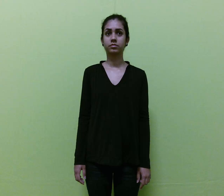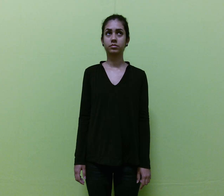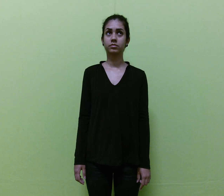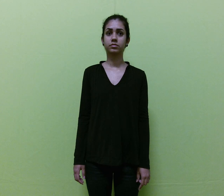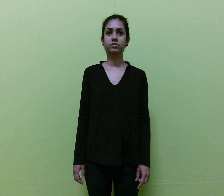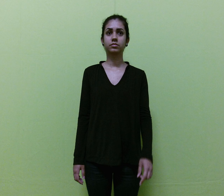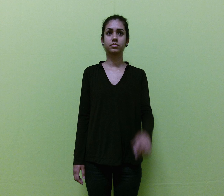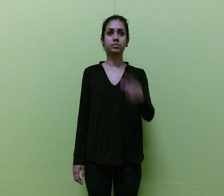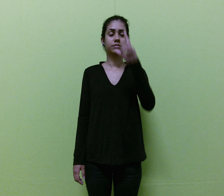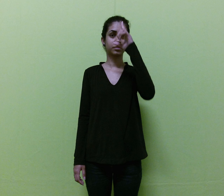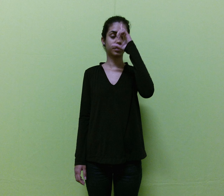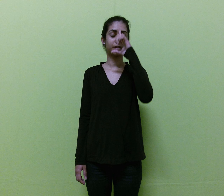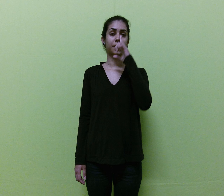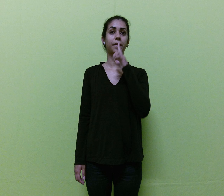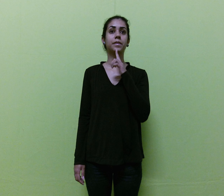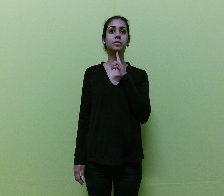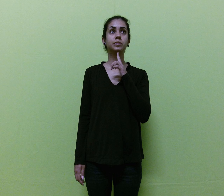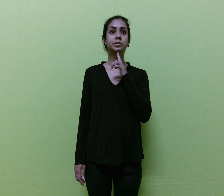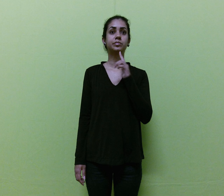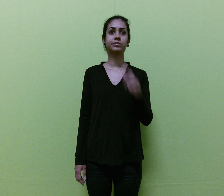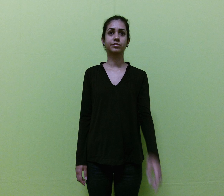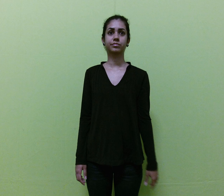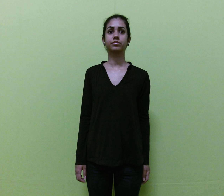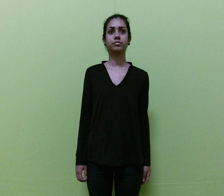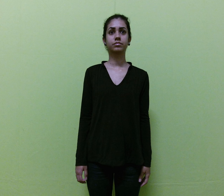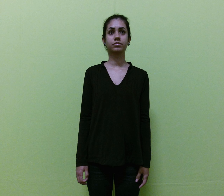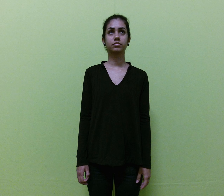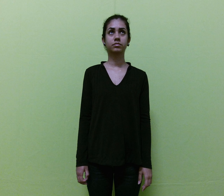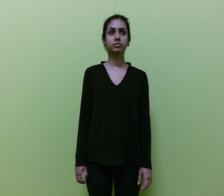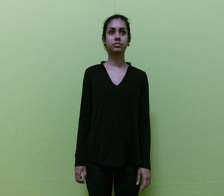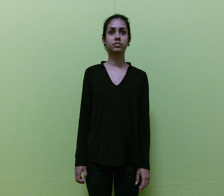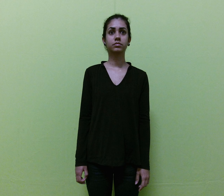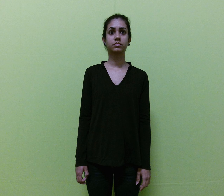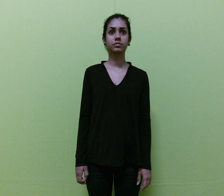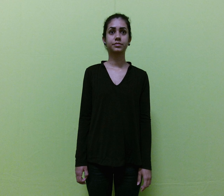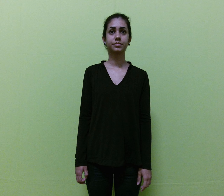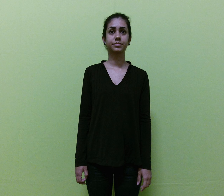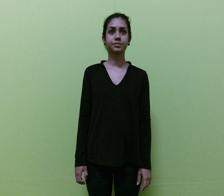amarelo